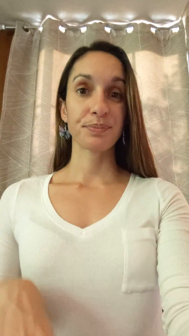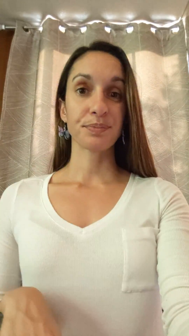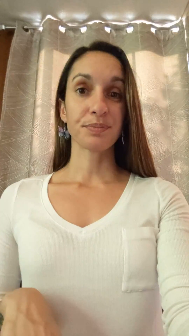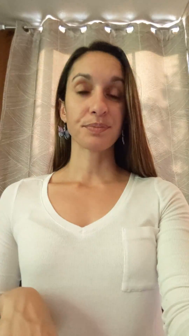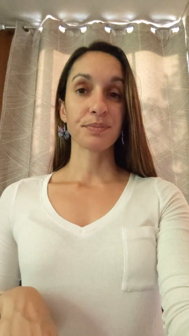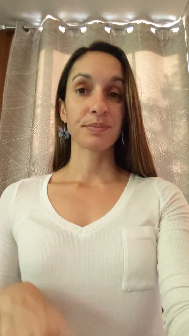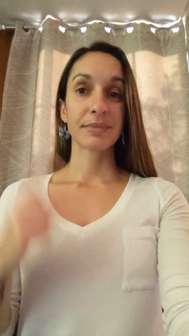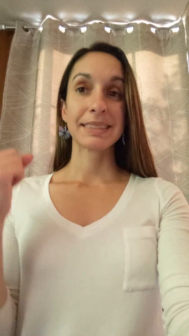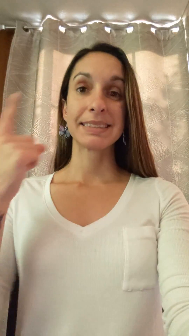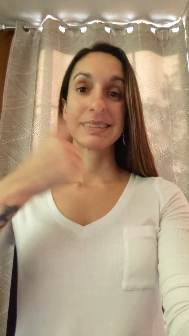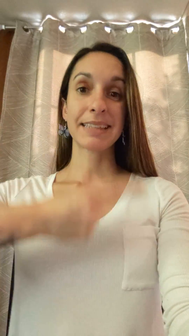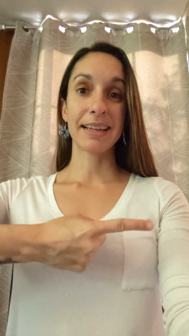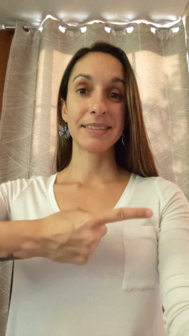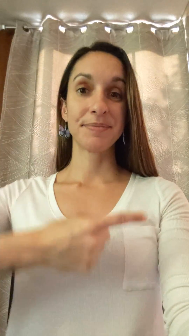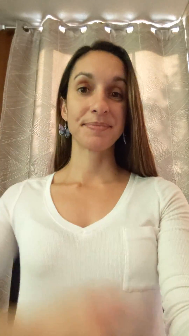day